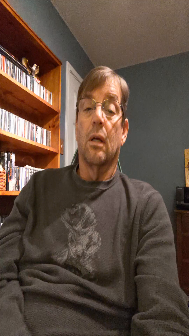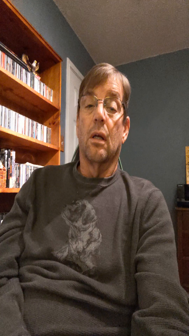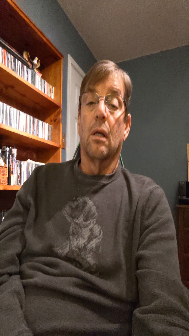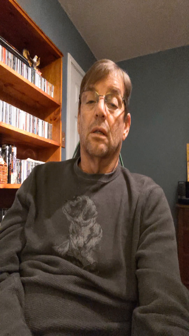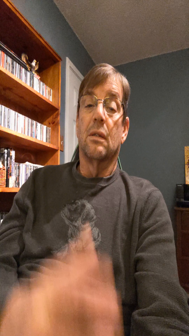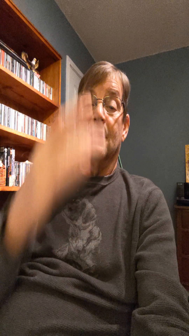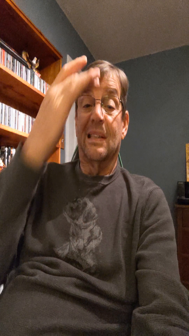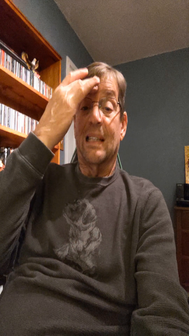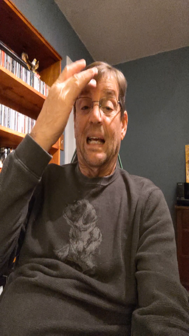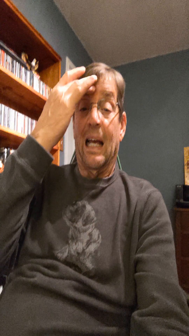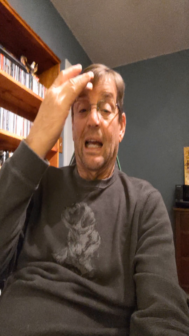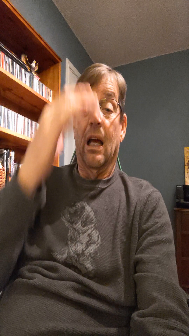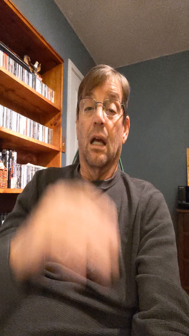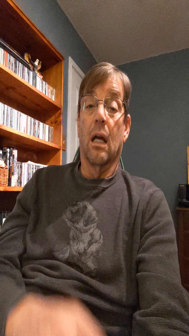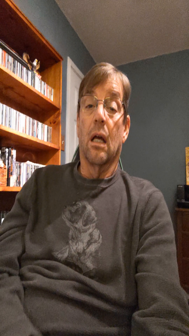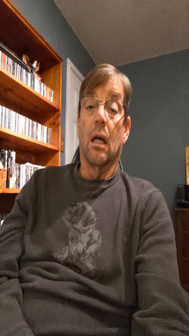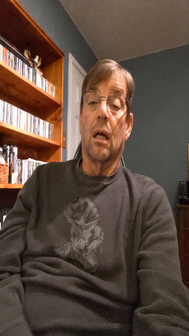sick